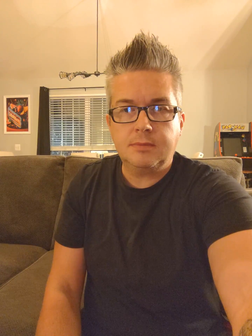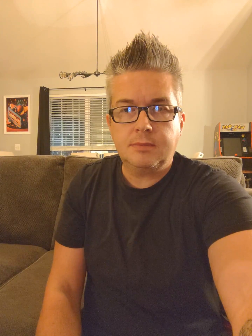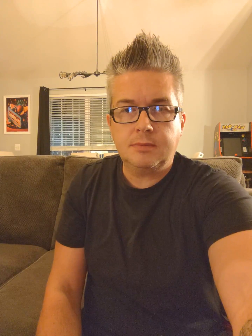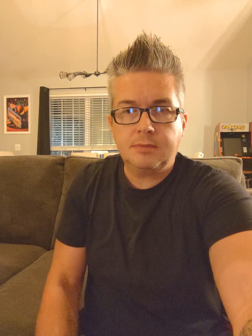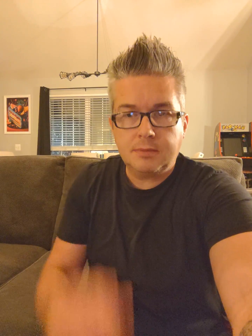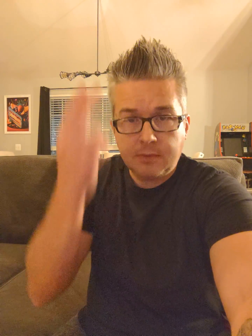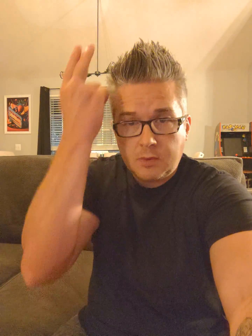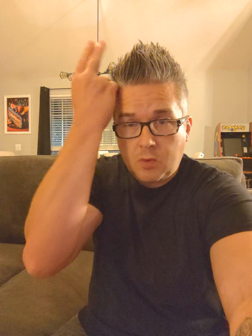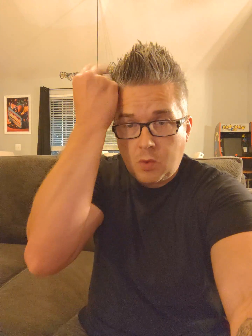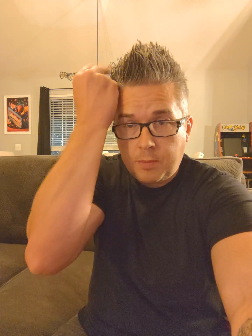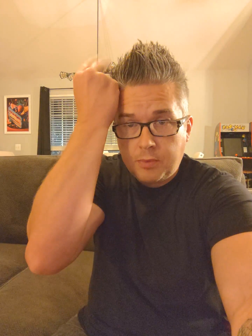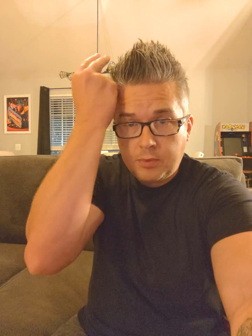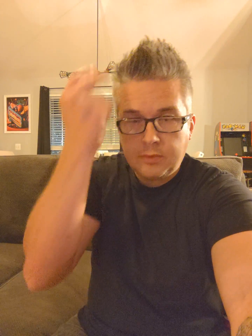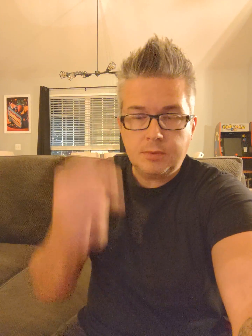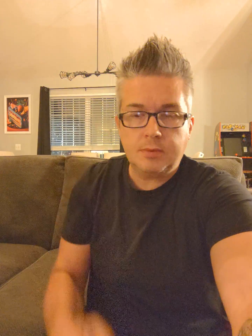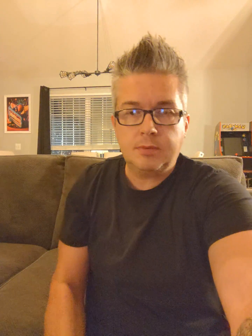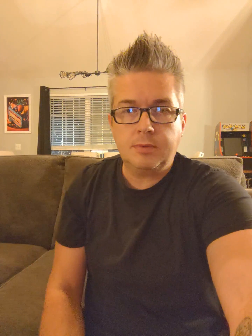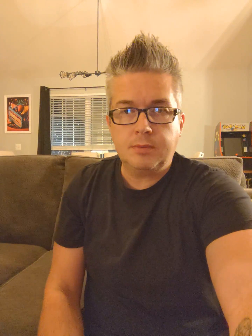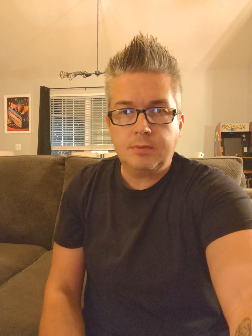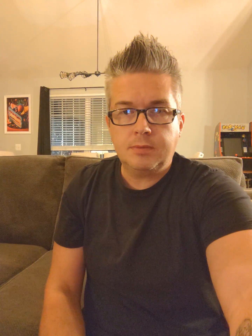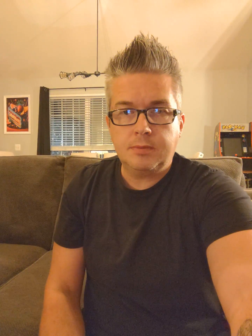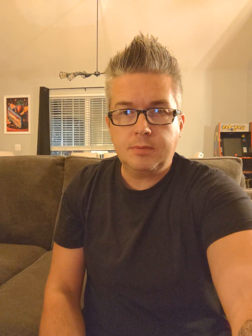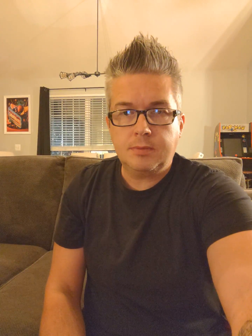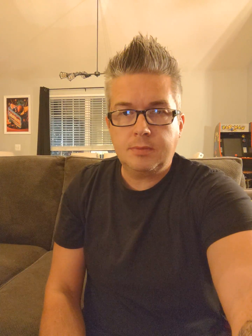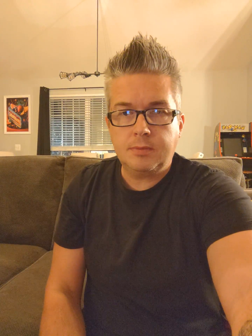rabbit